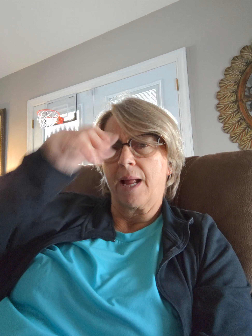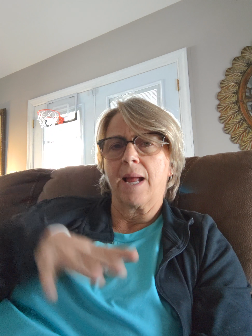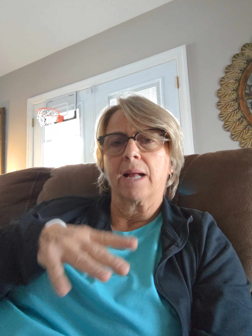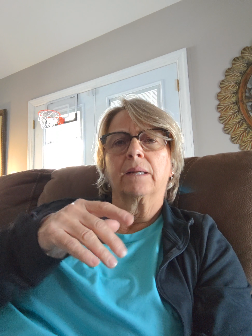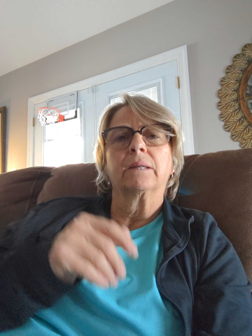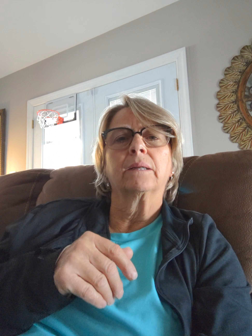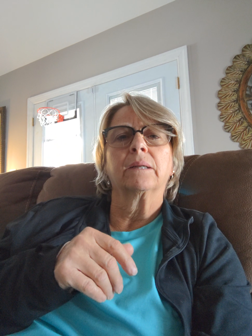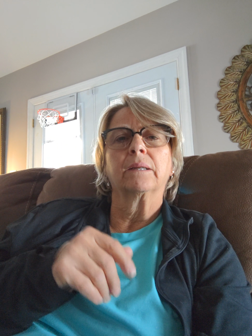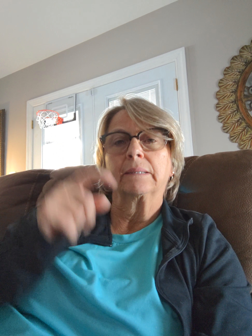man